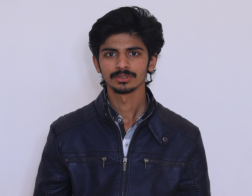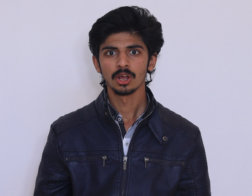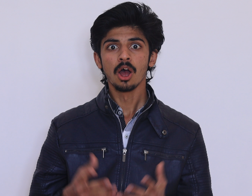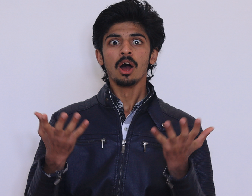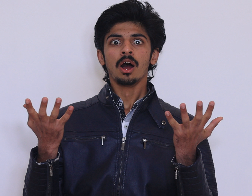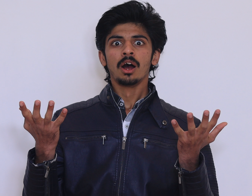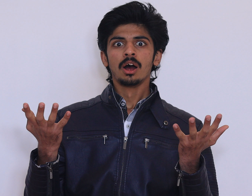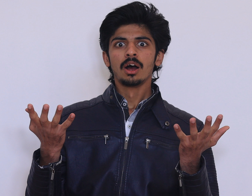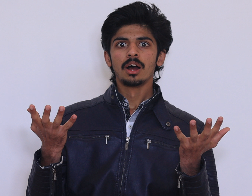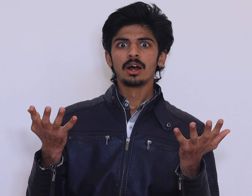surprise